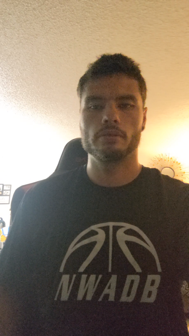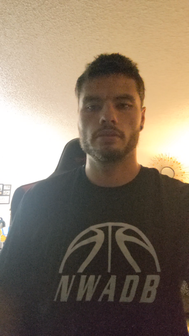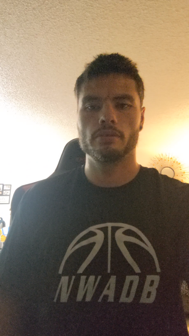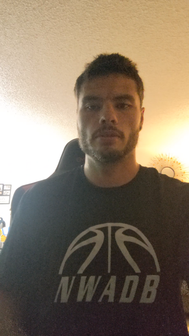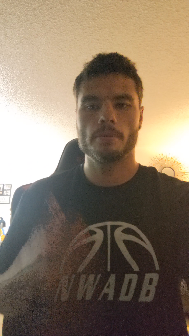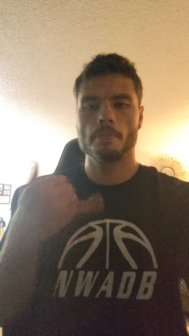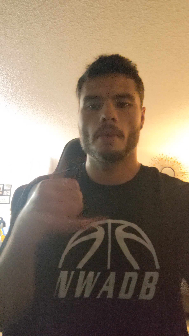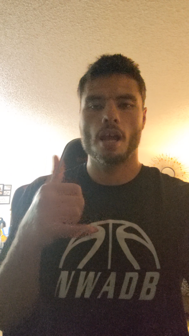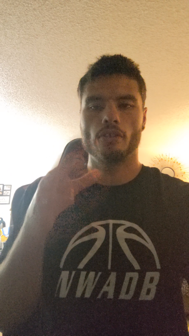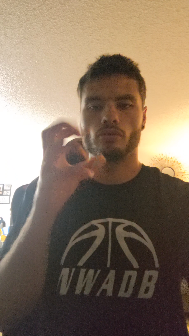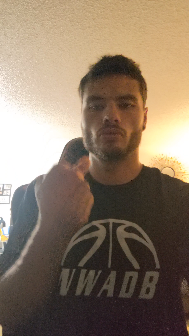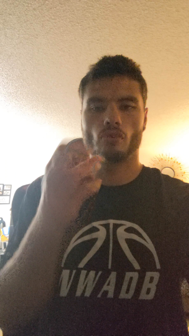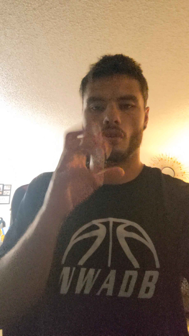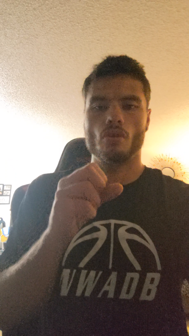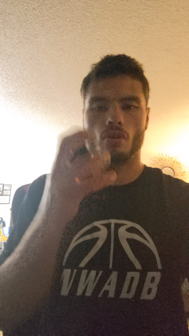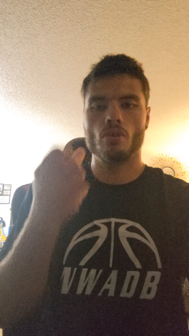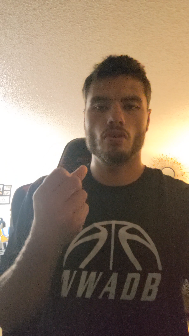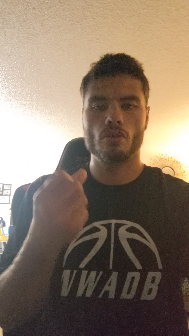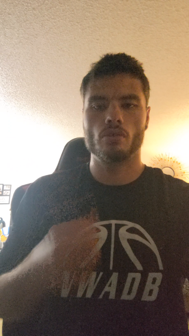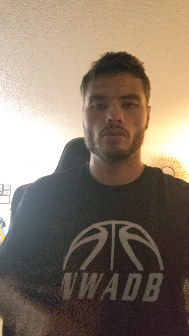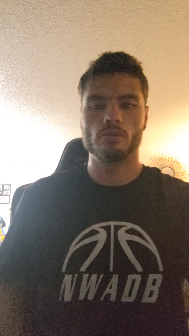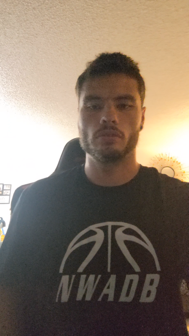play dough